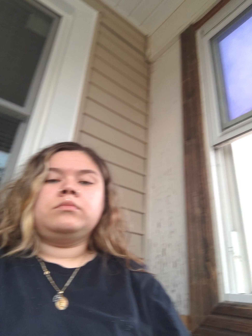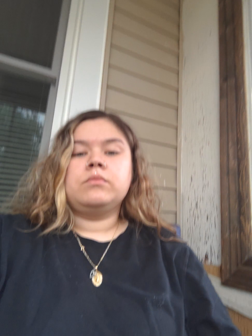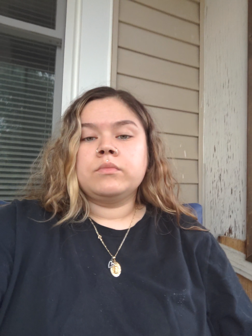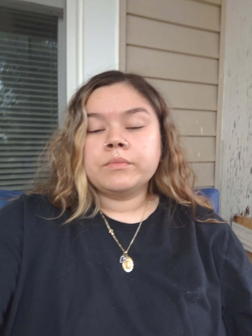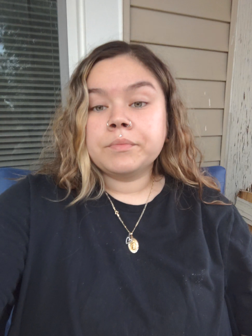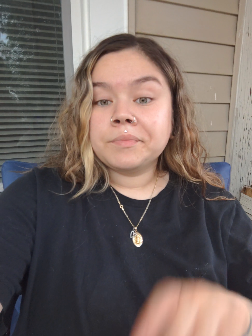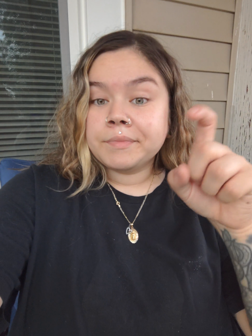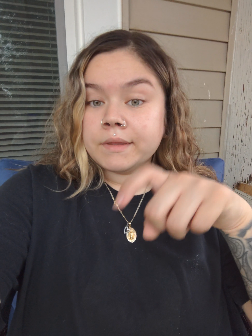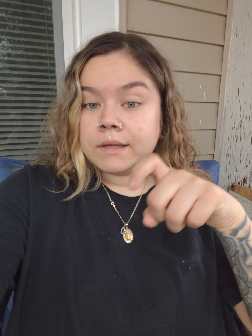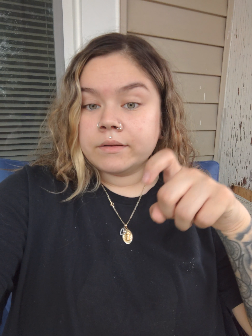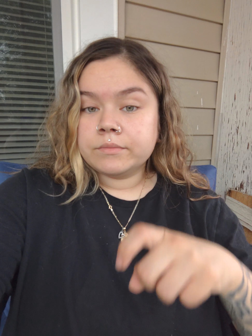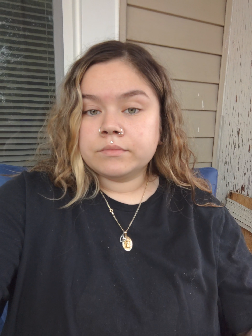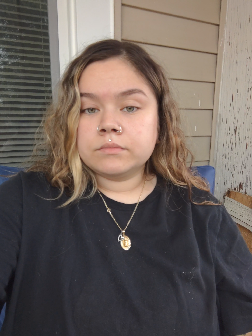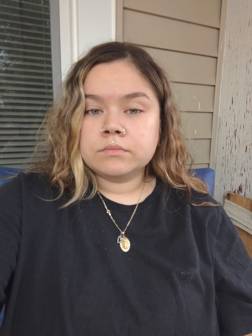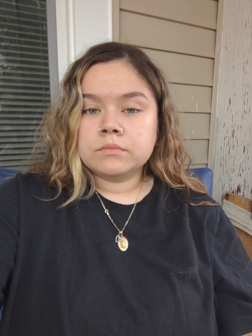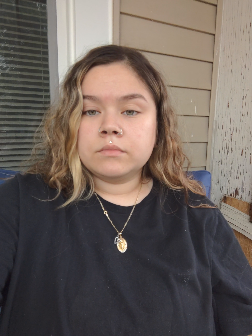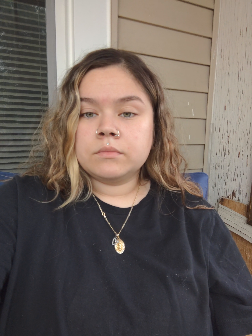need